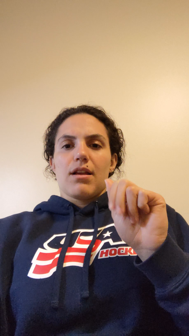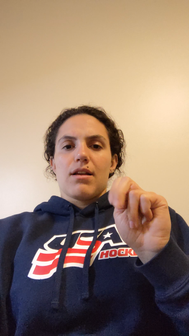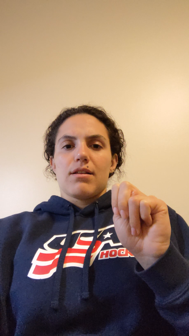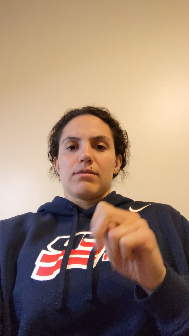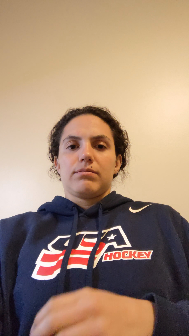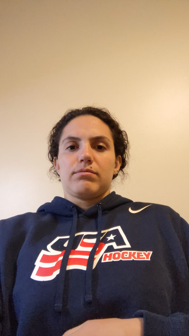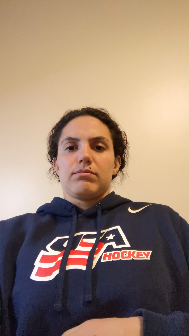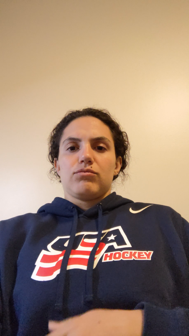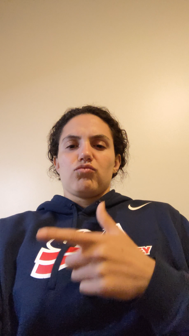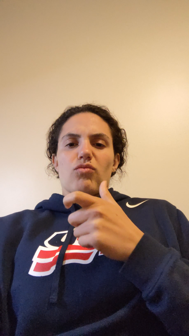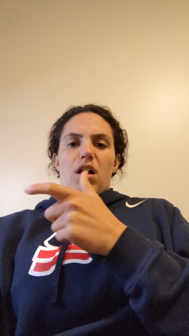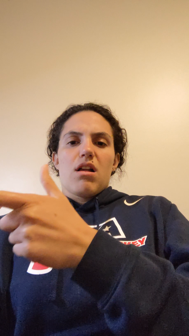run